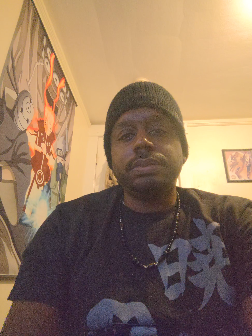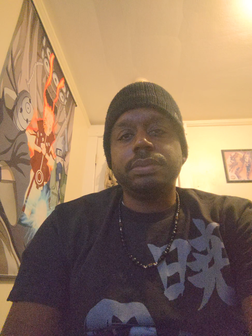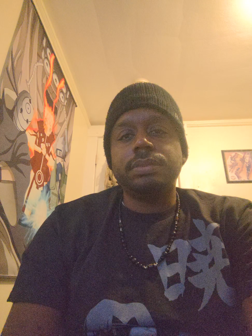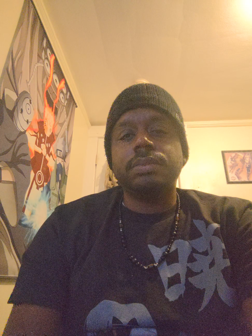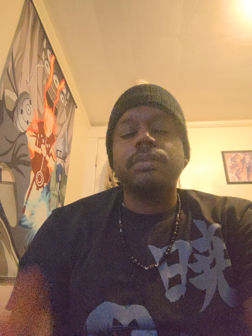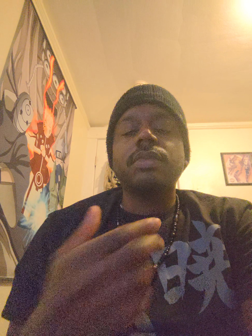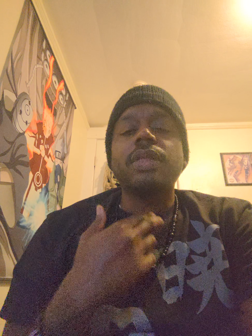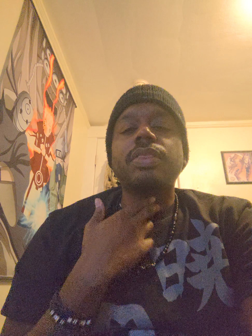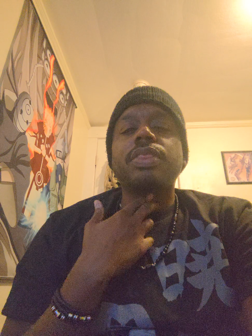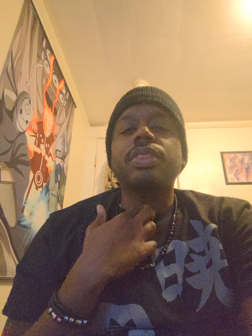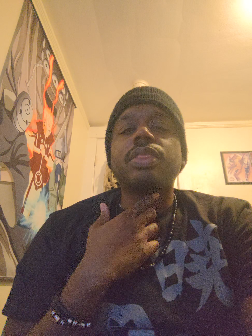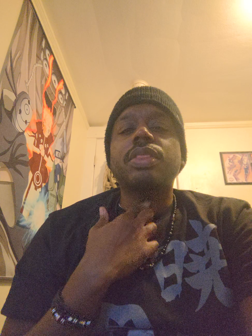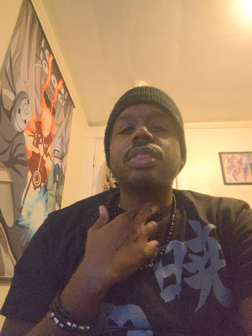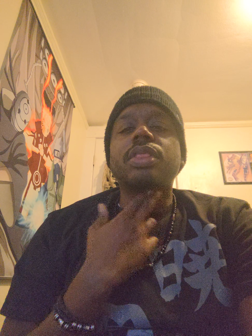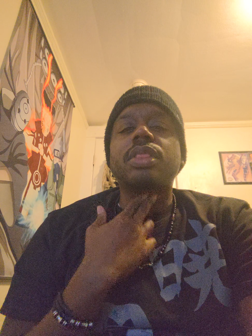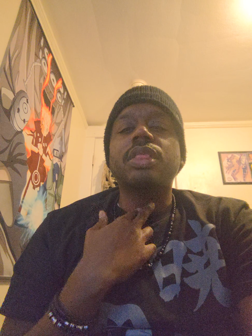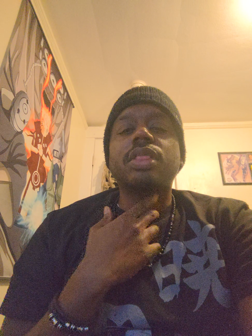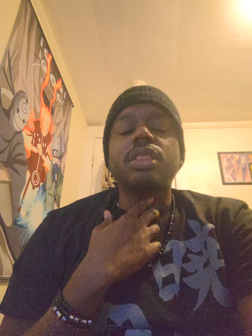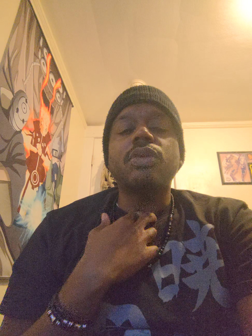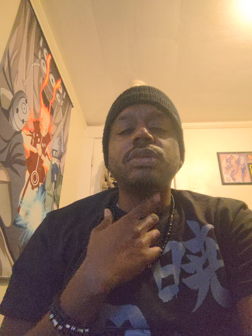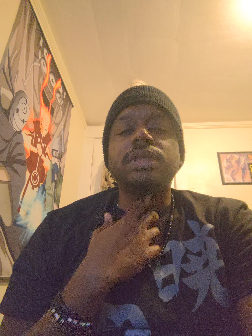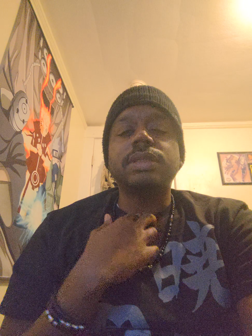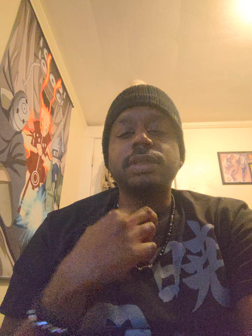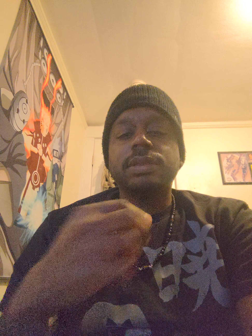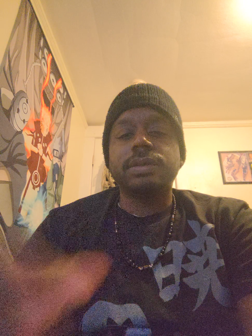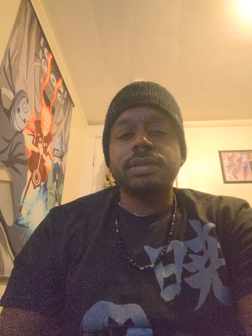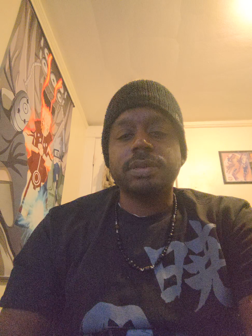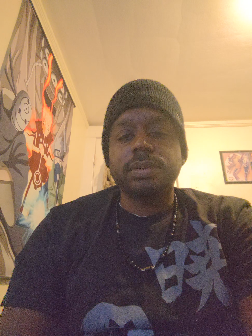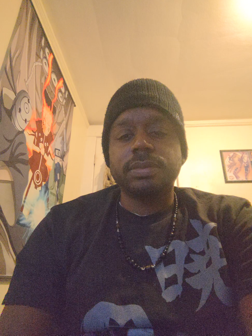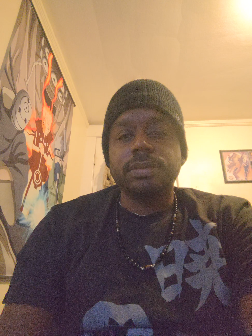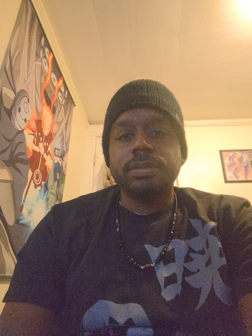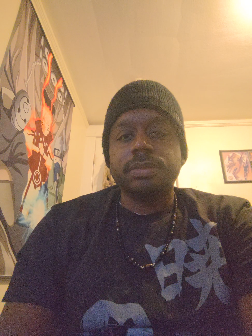thirsty